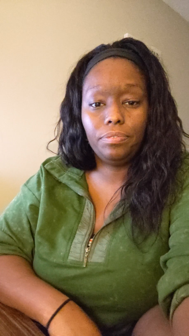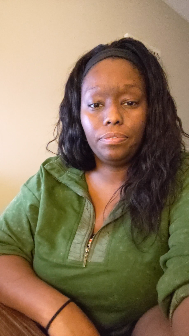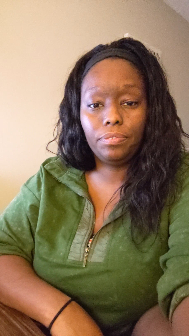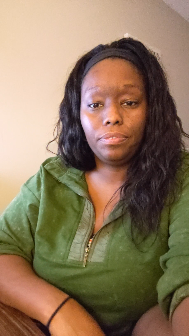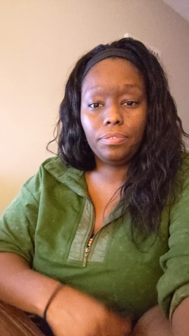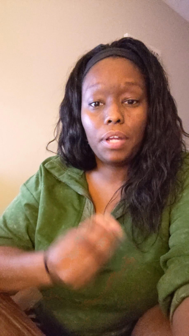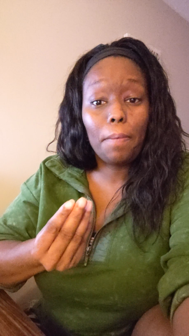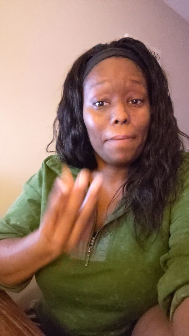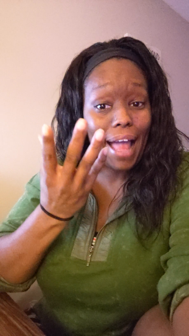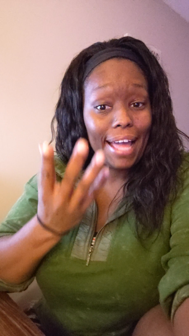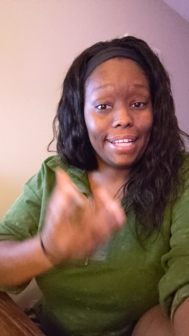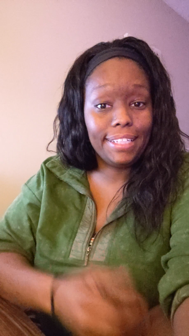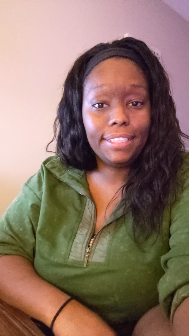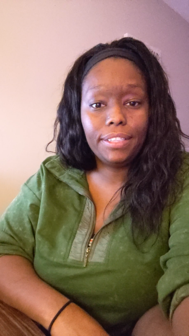plants